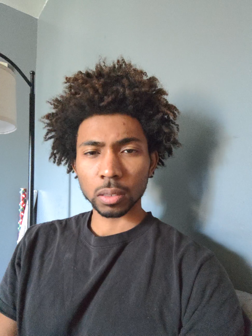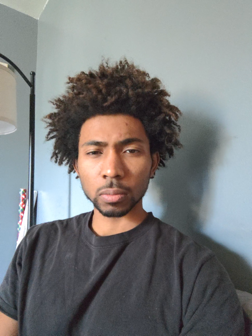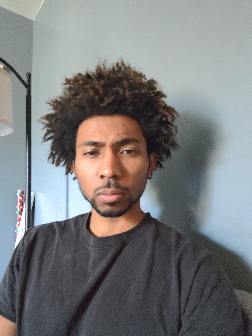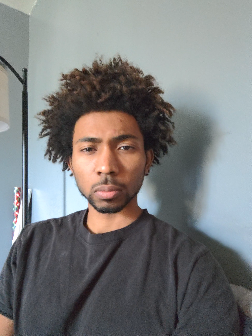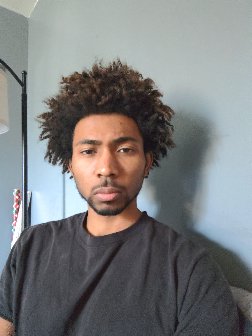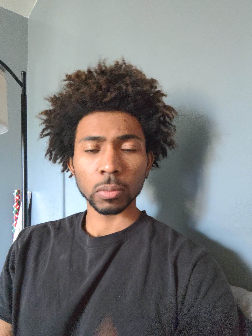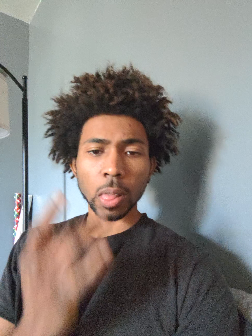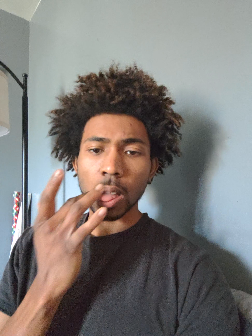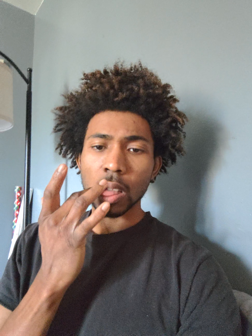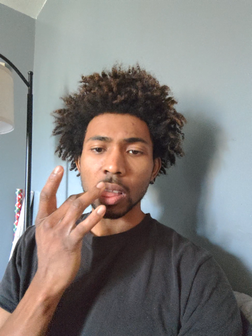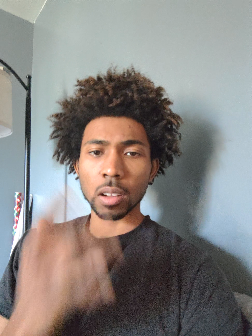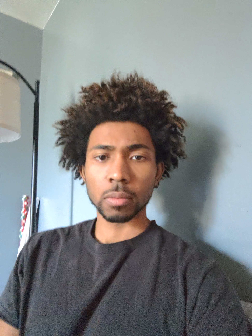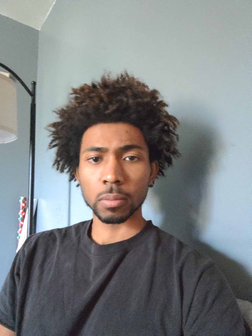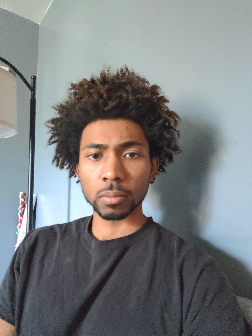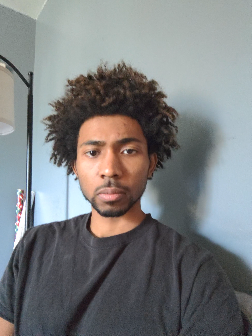taste